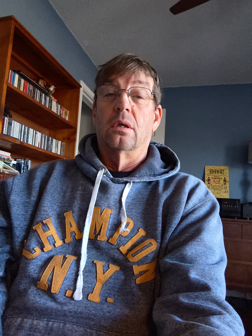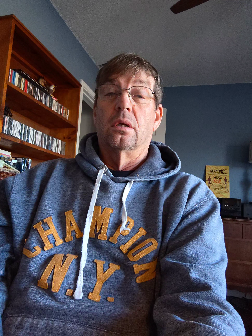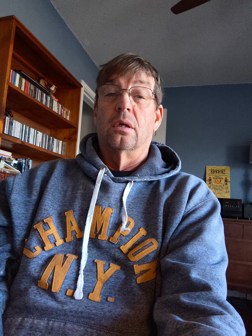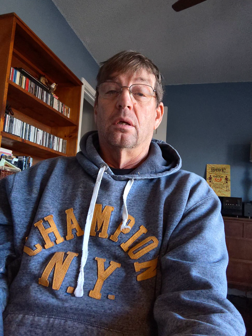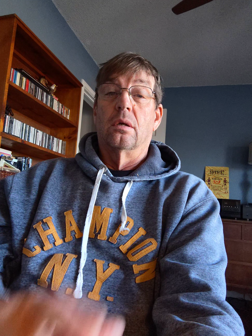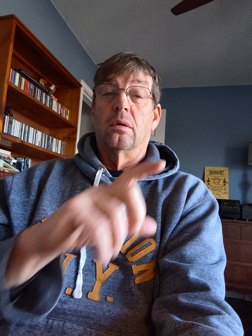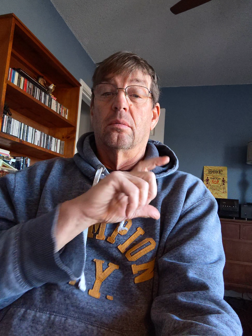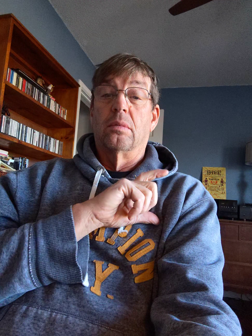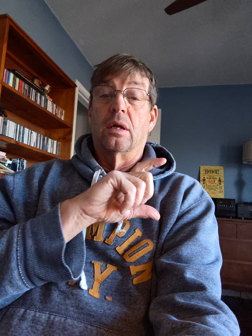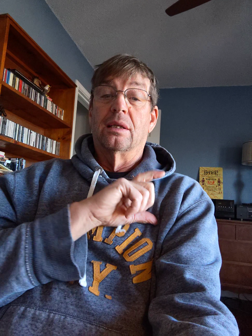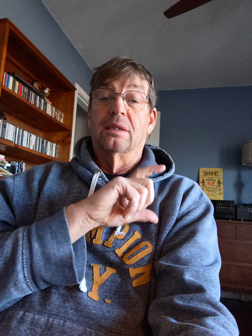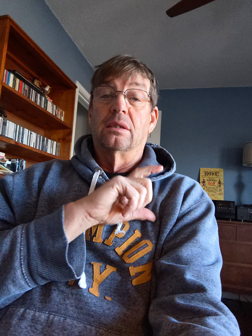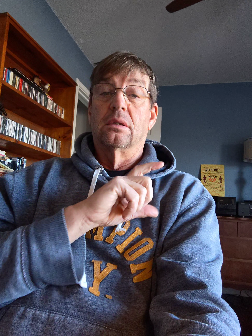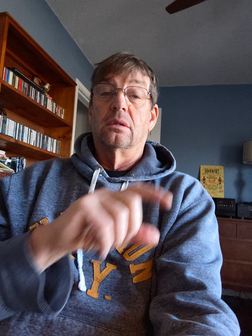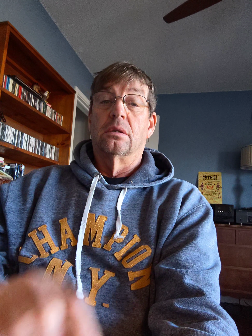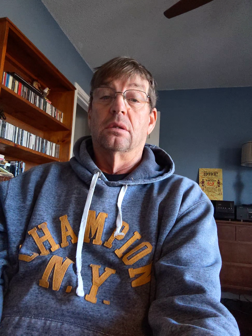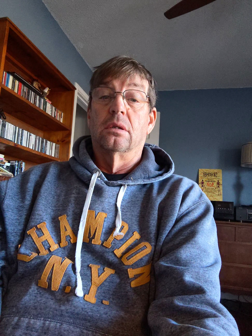police